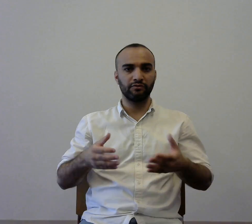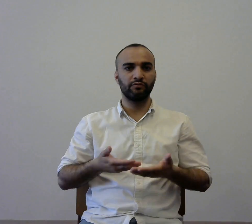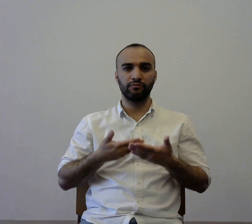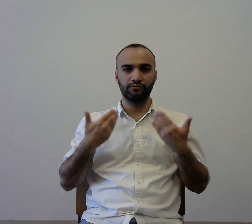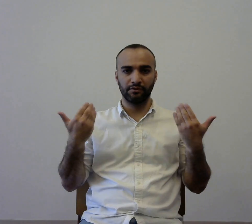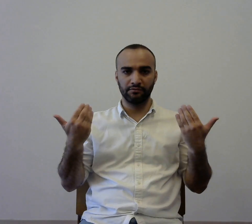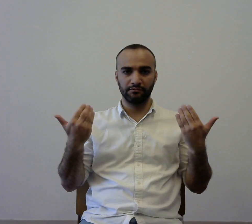yox